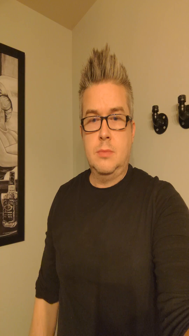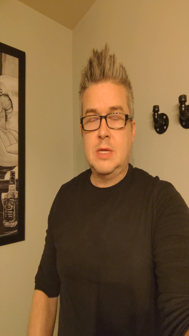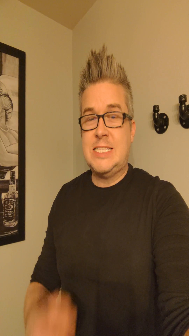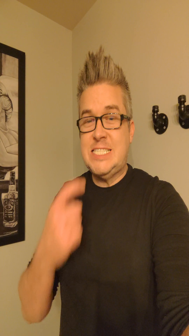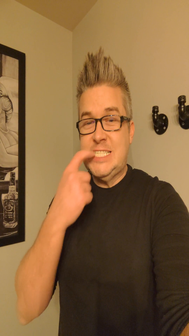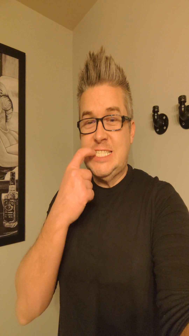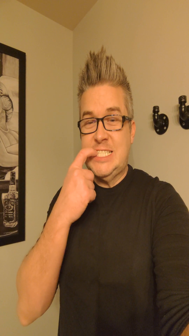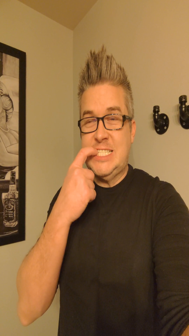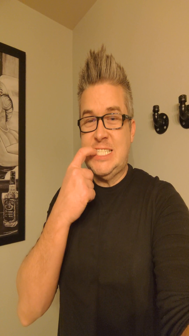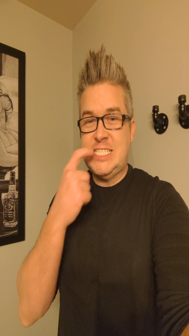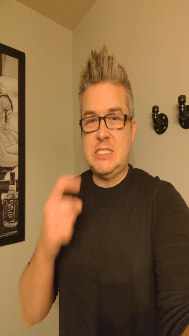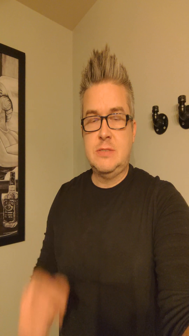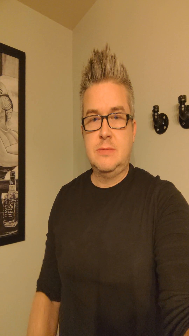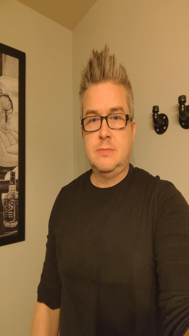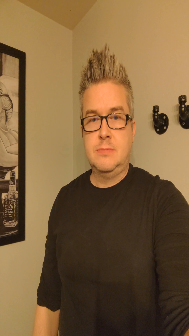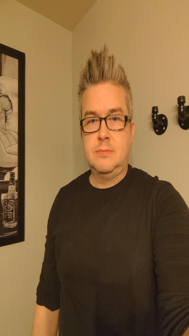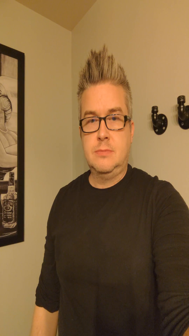window